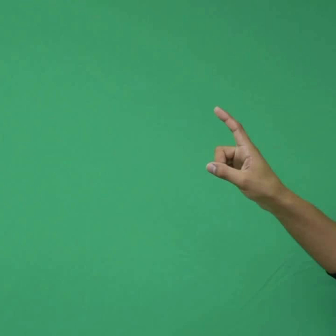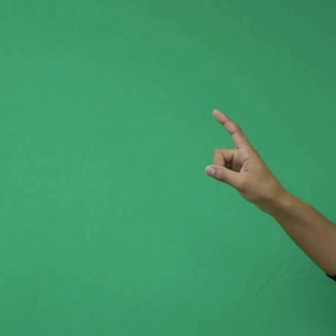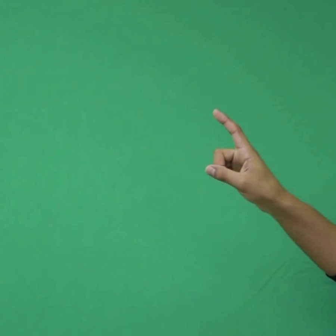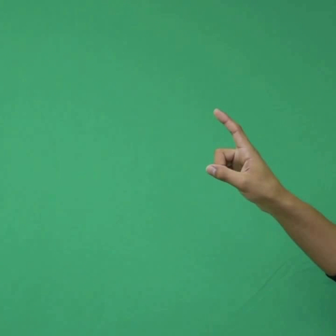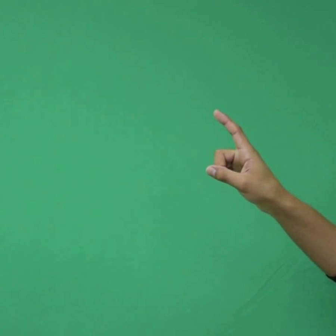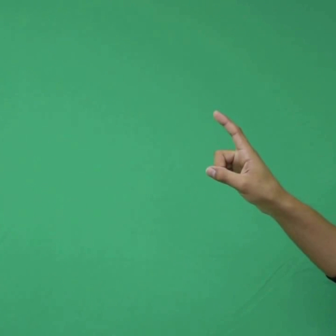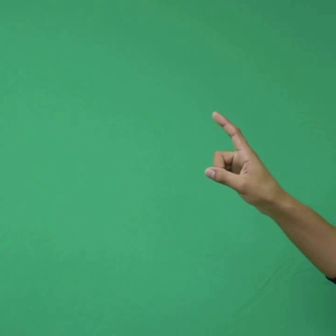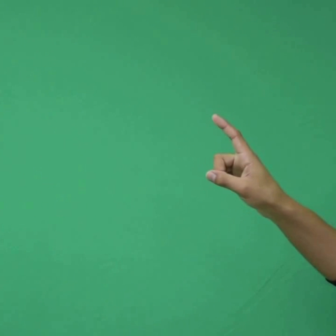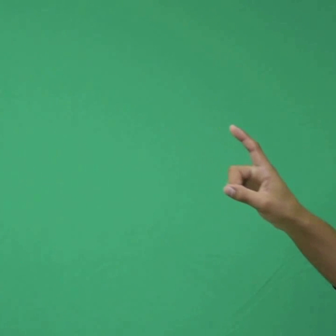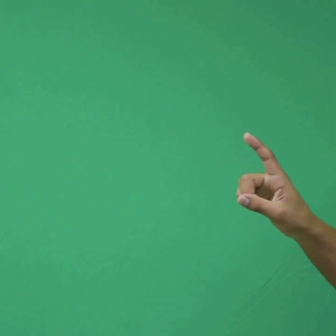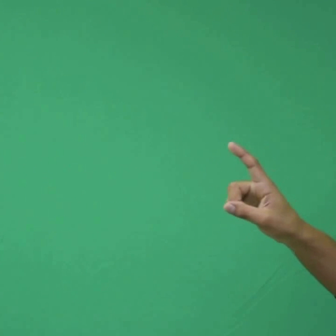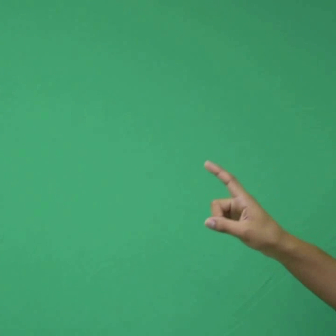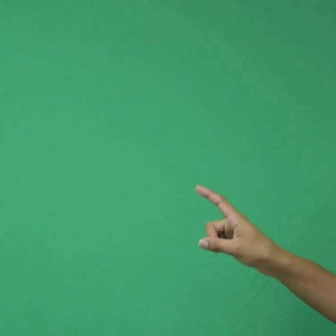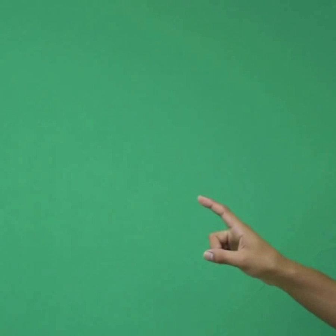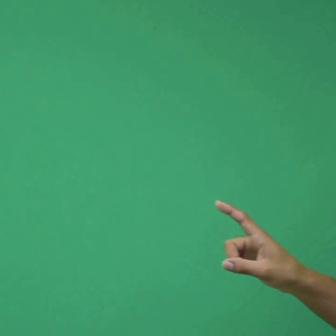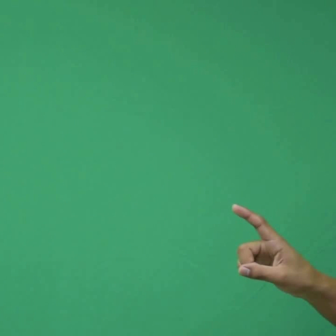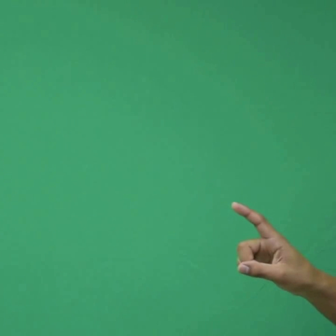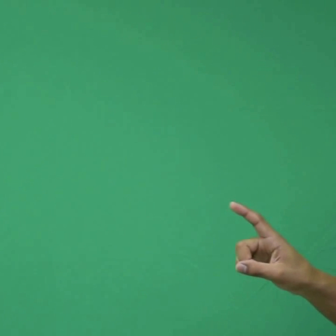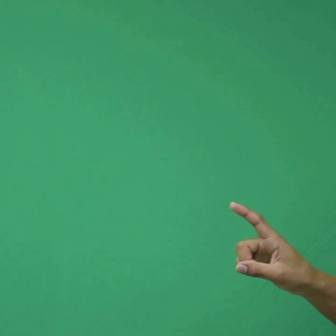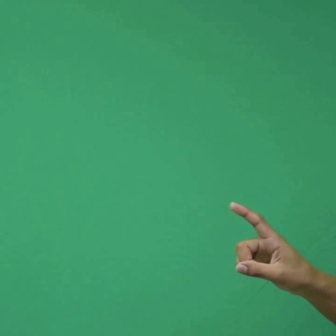Z